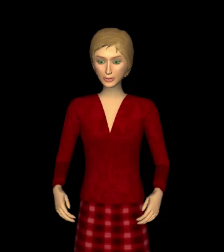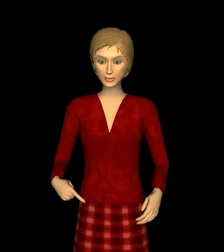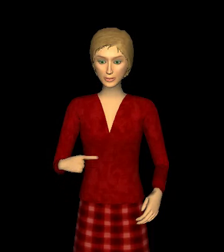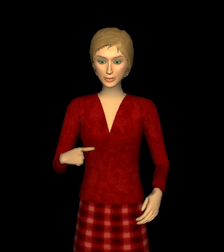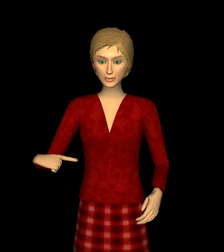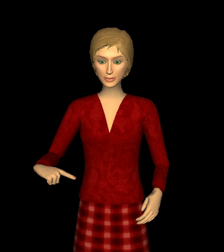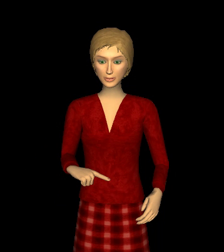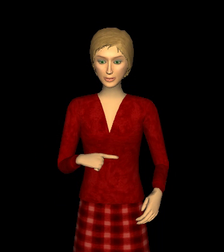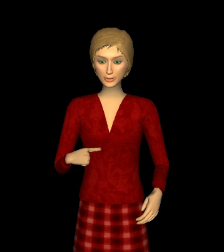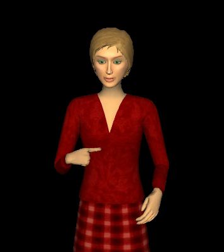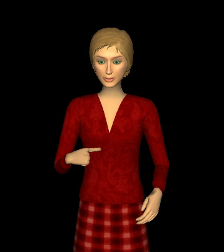نحن